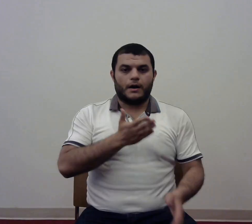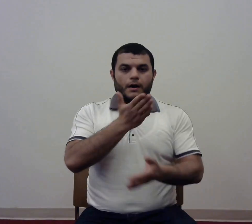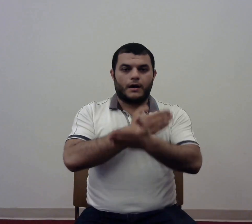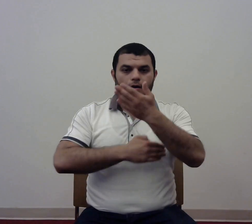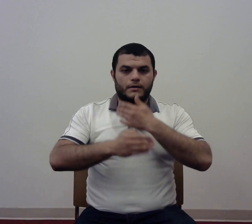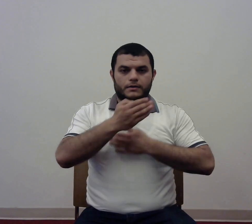əlil